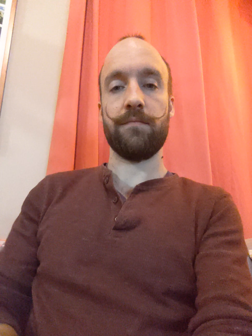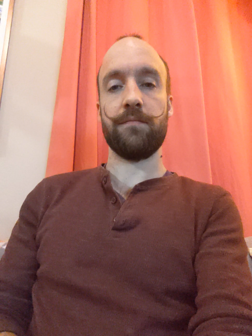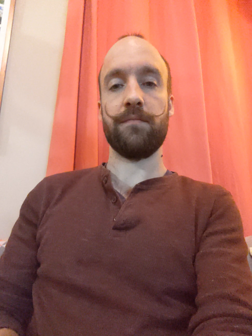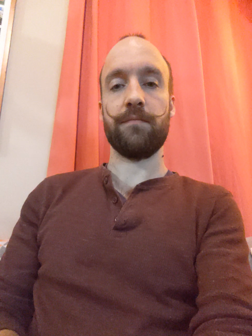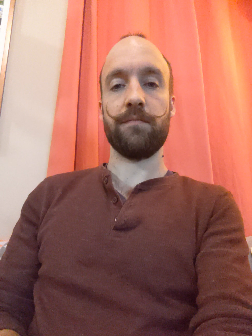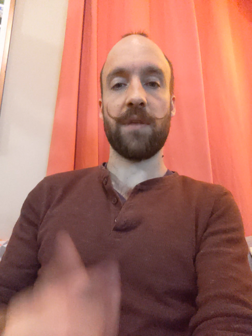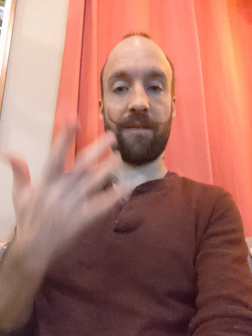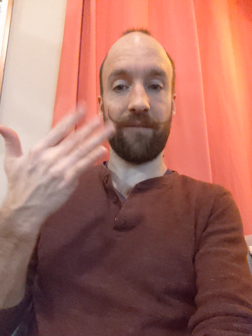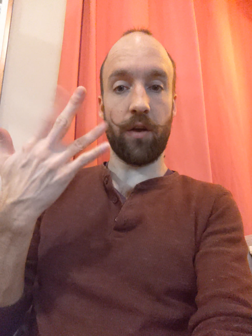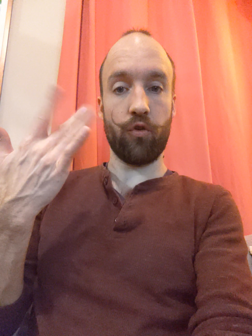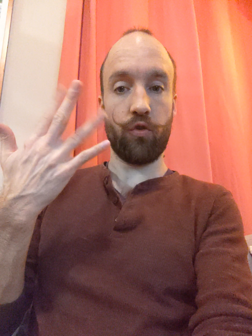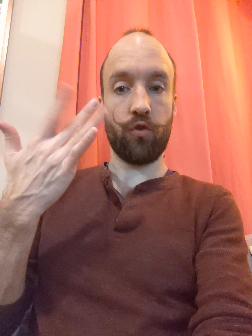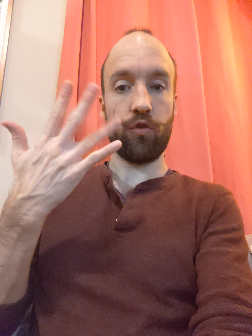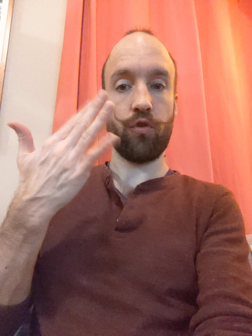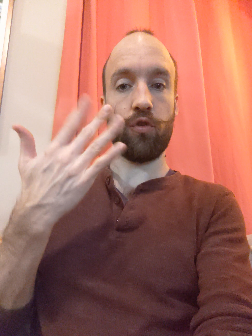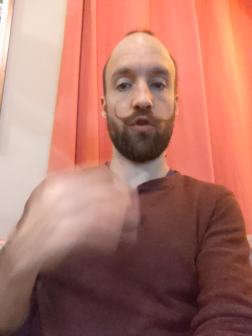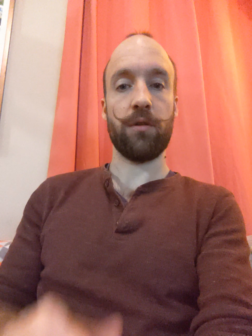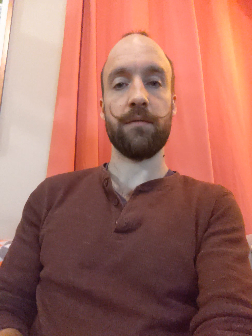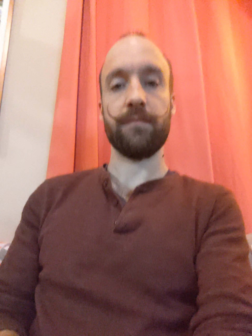finger